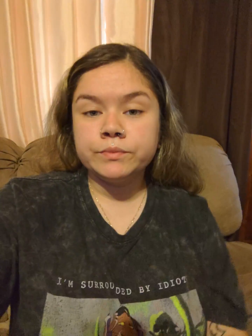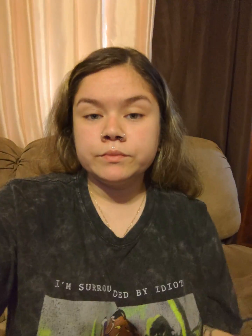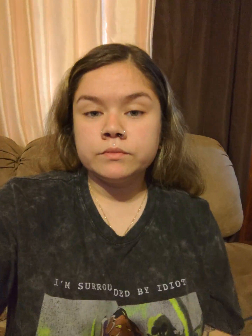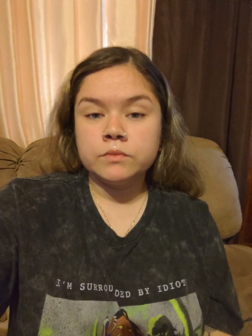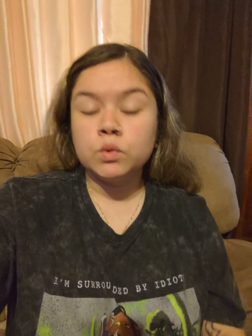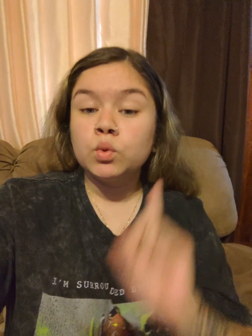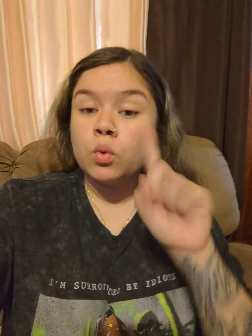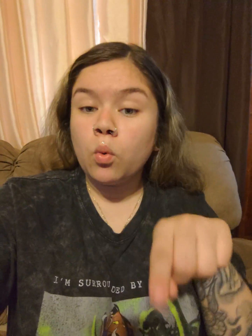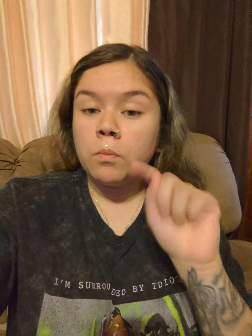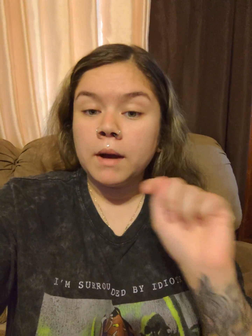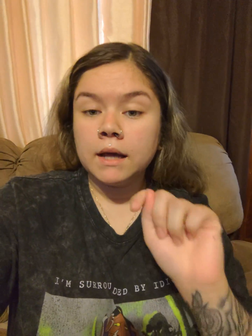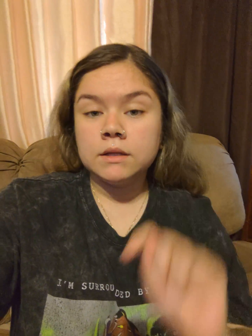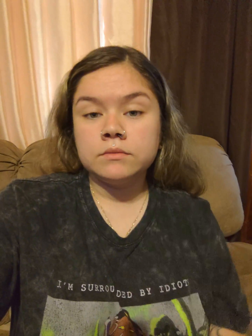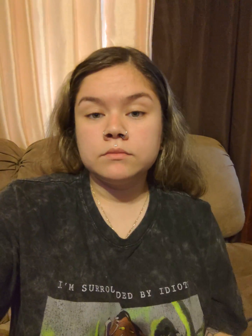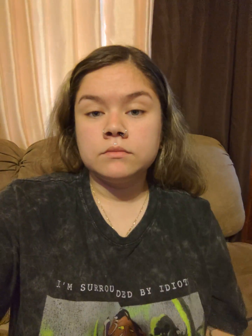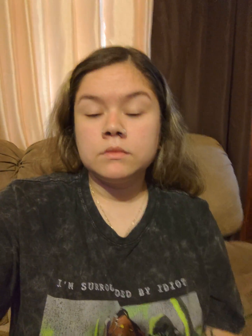go potty